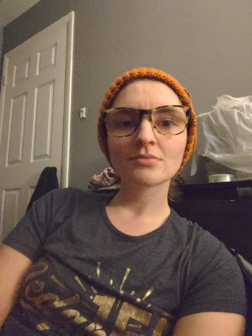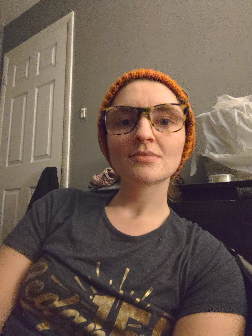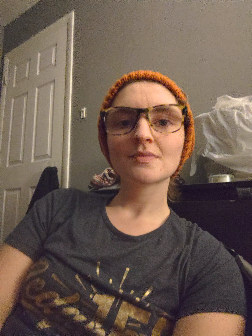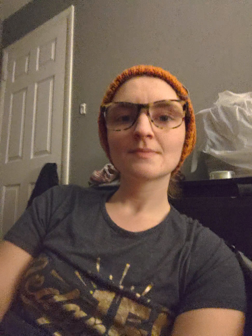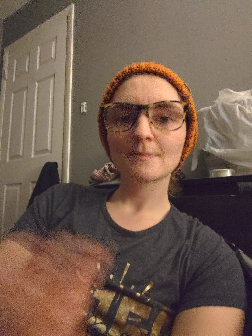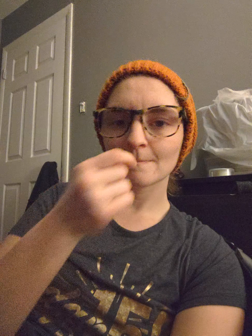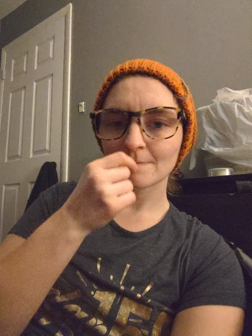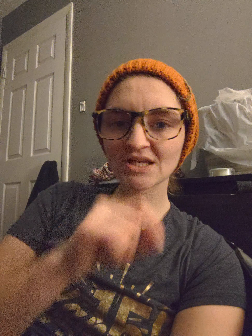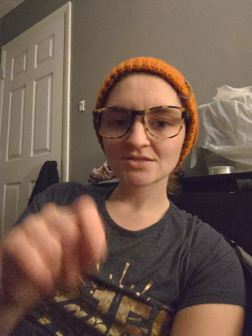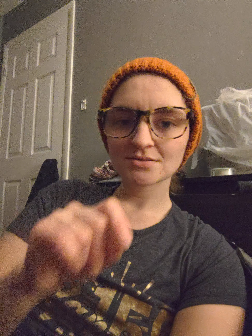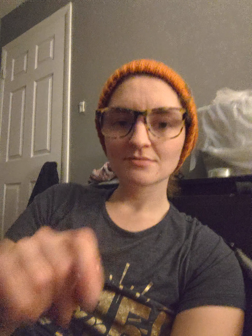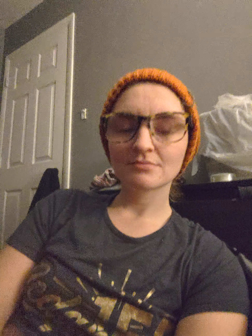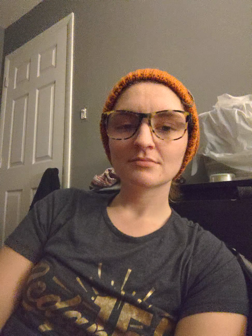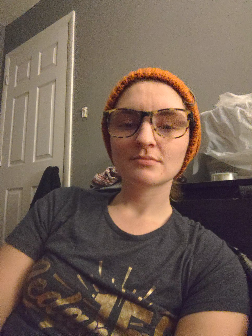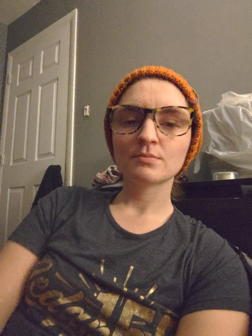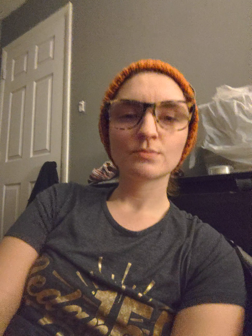pencil